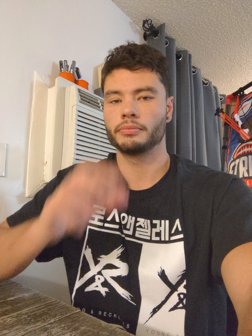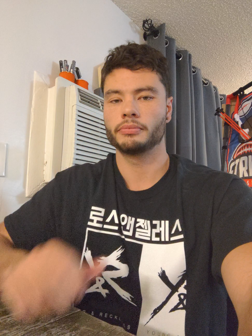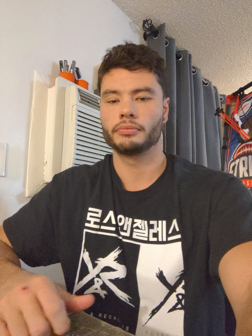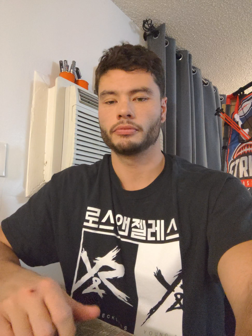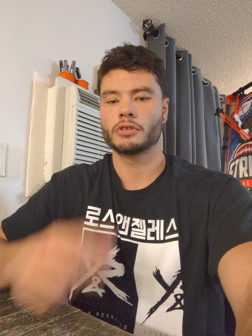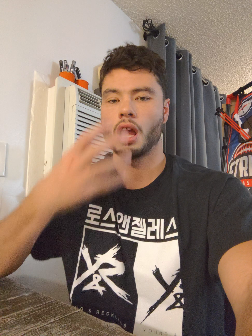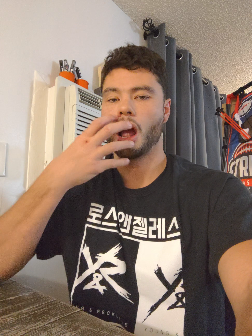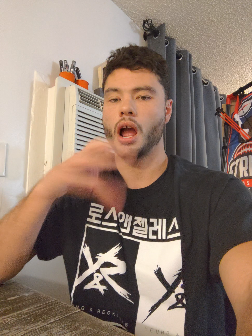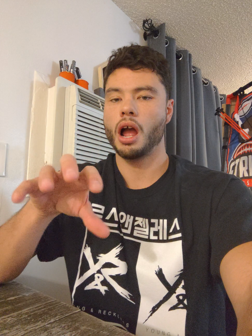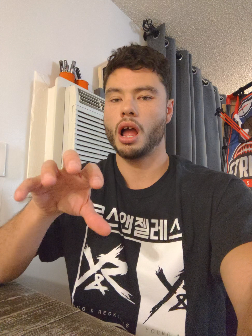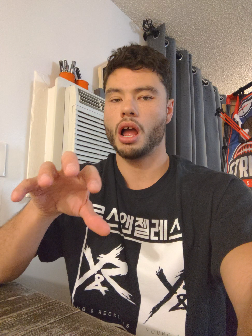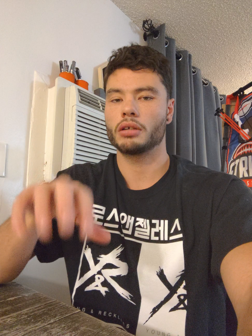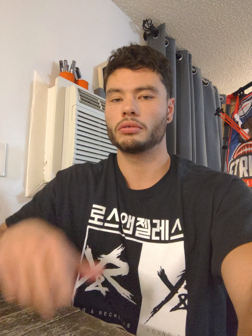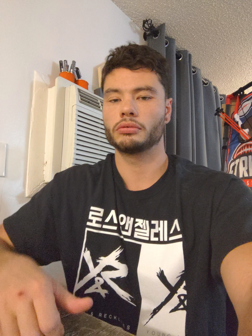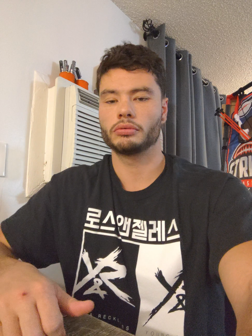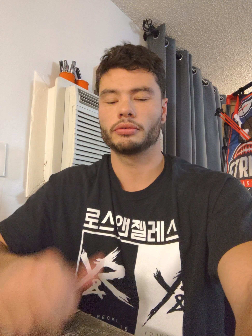hot